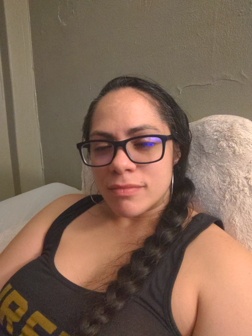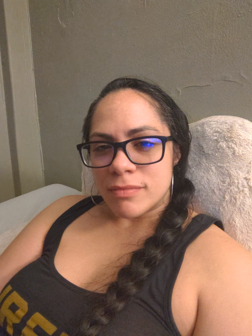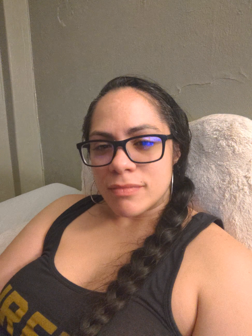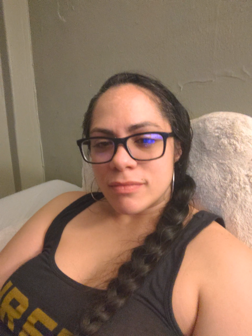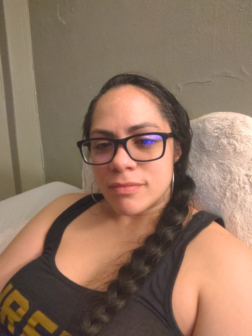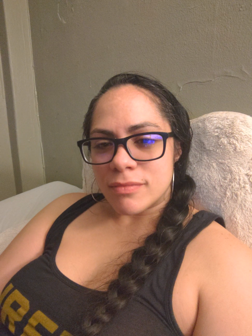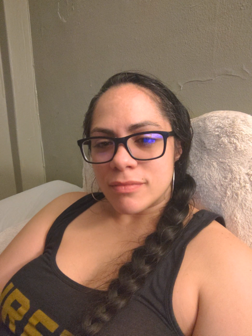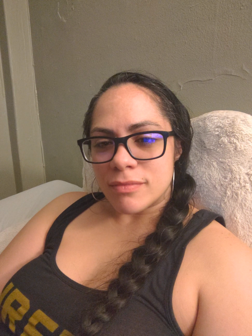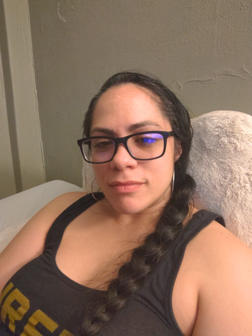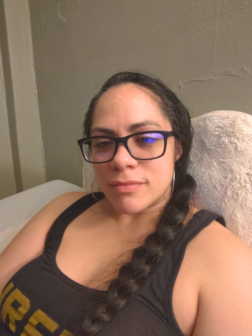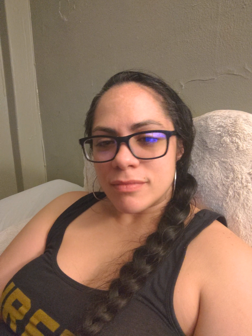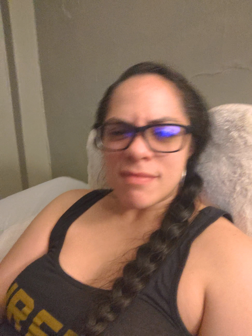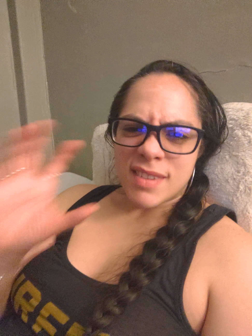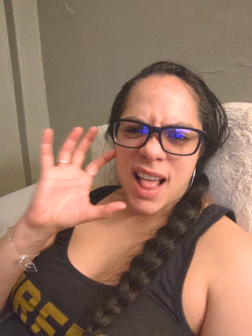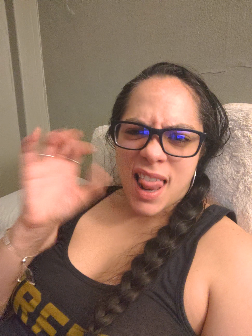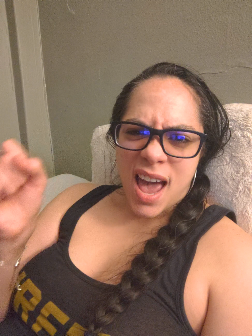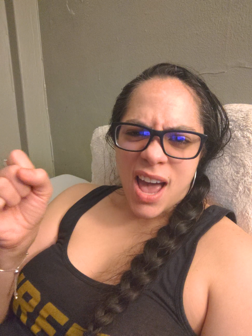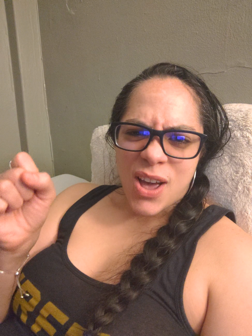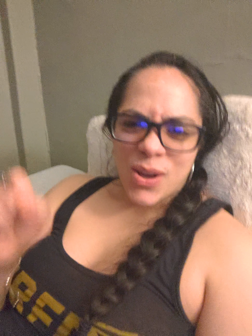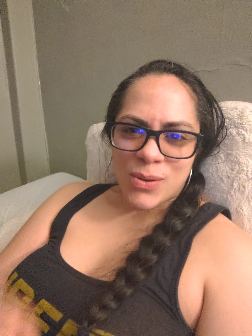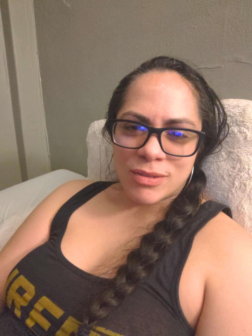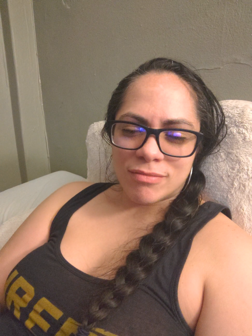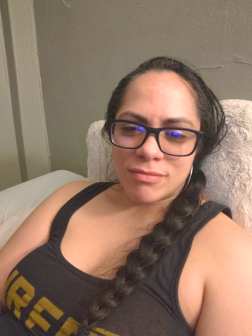loud